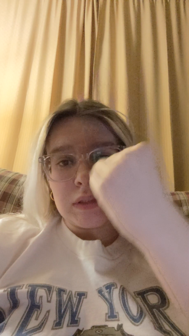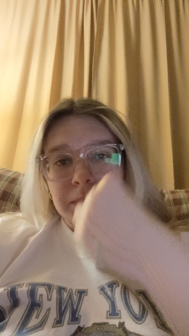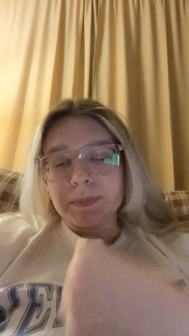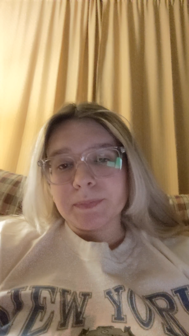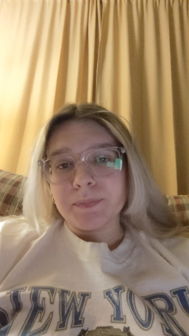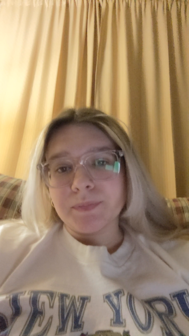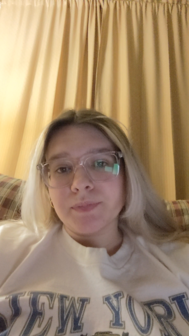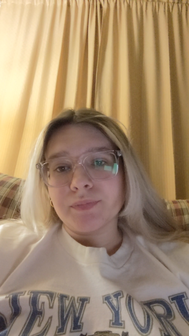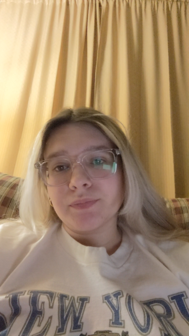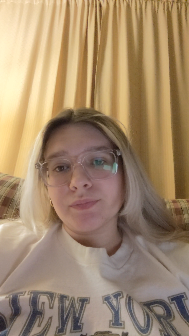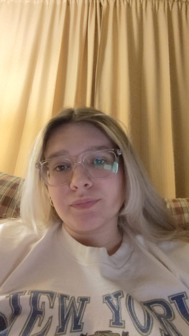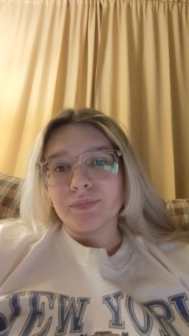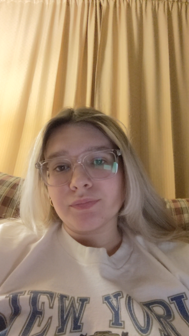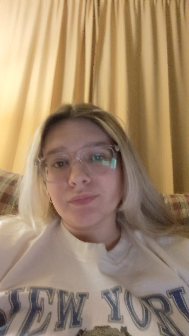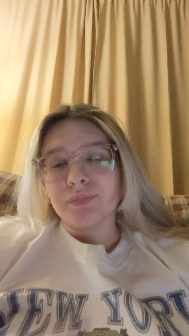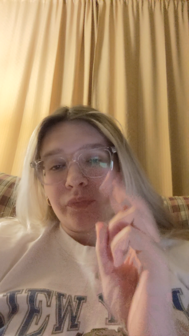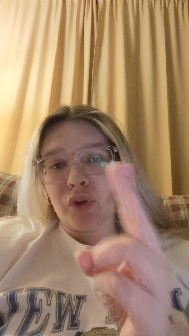hurry